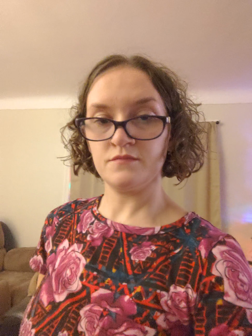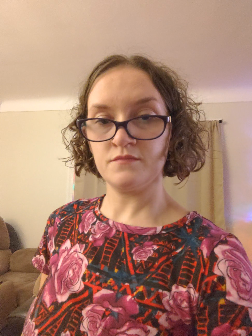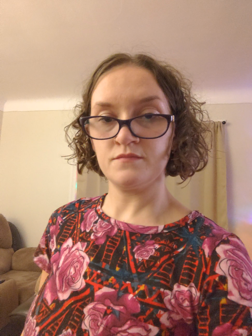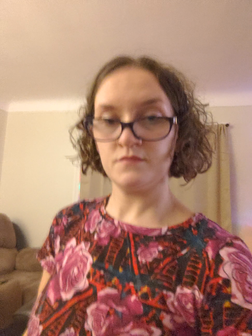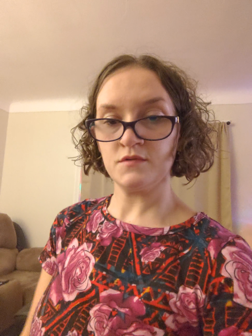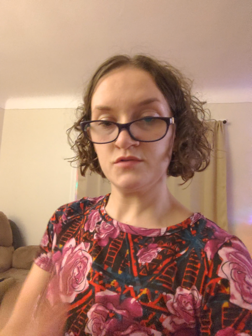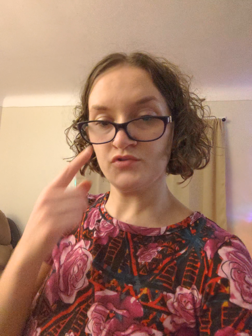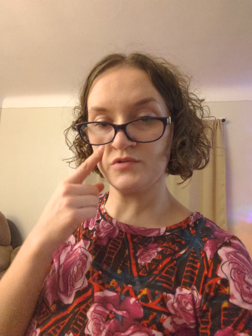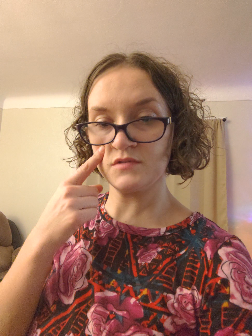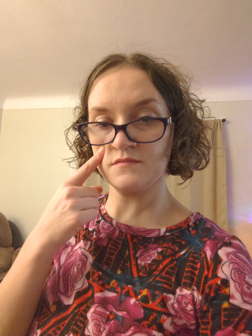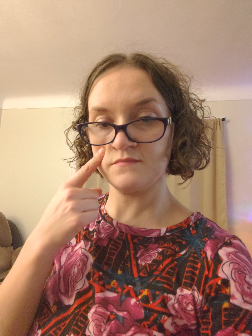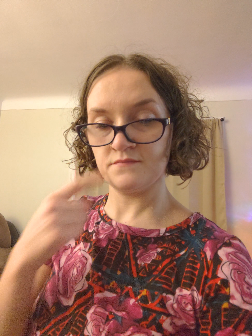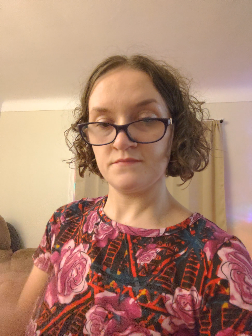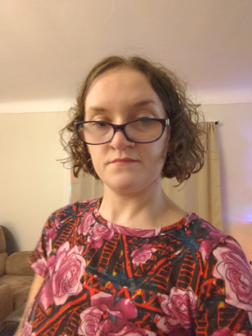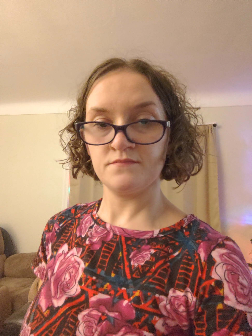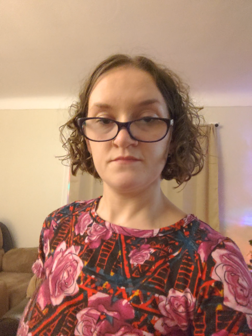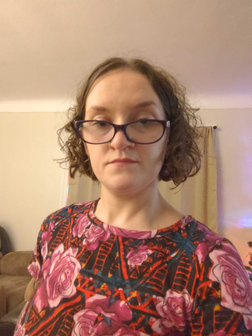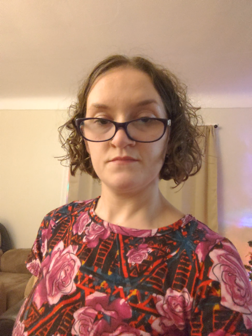cheek